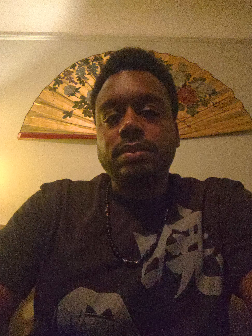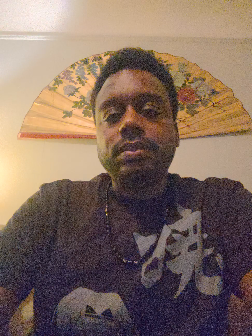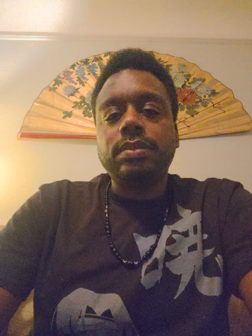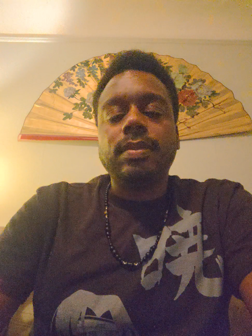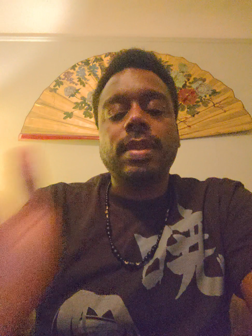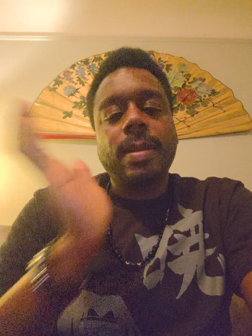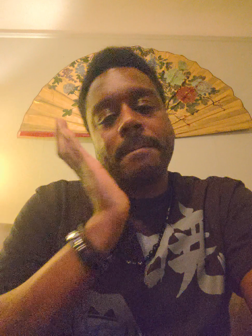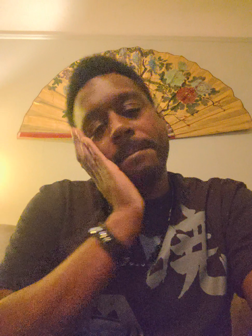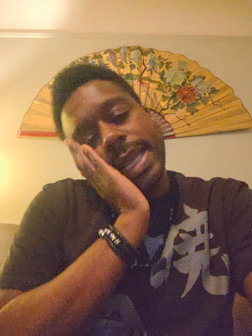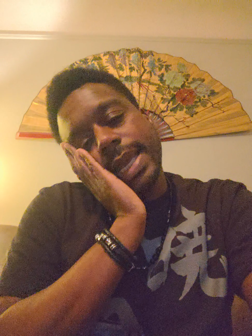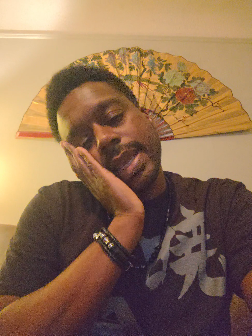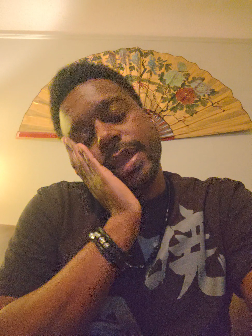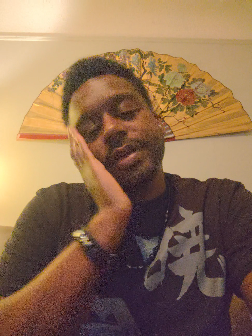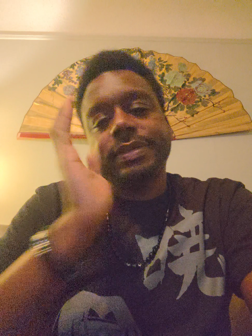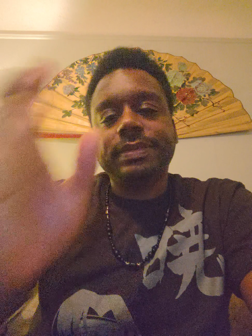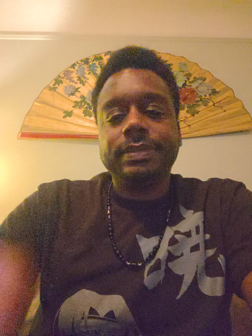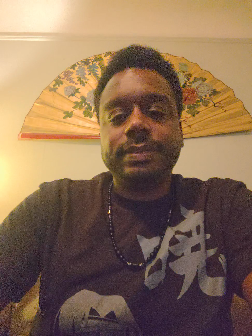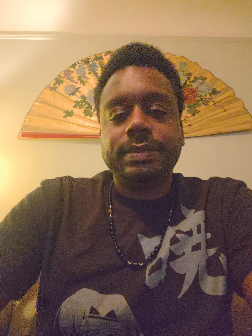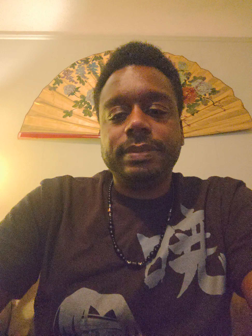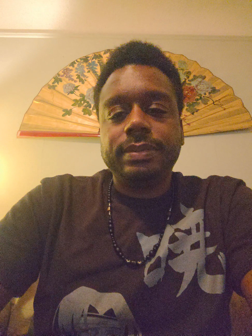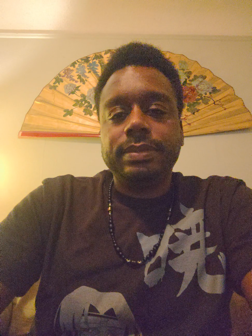bed